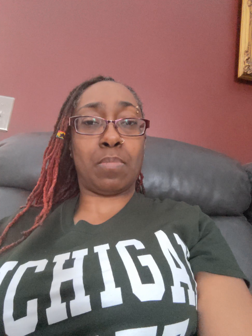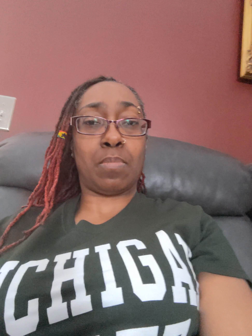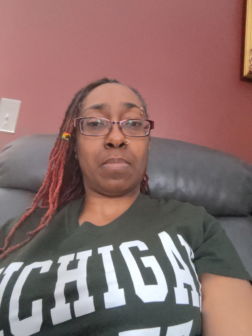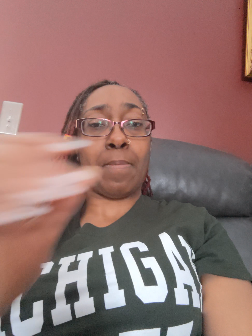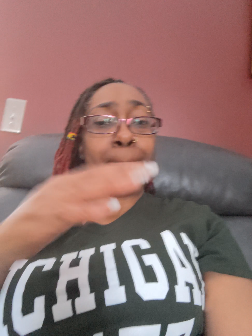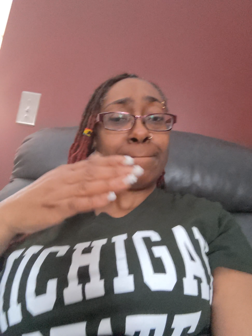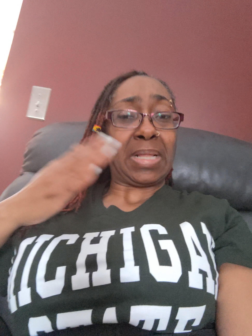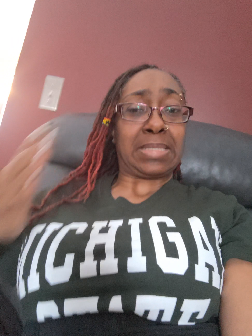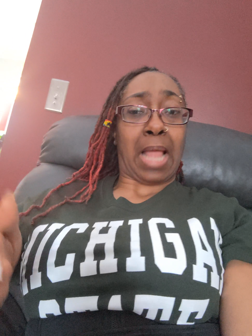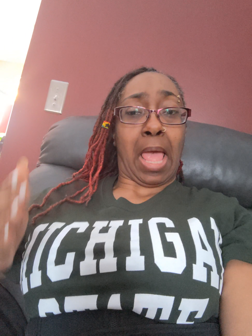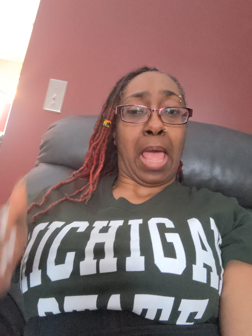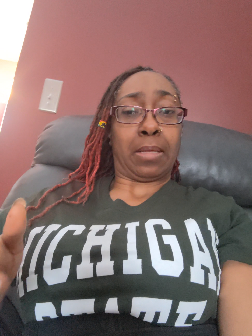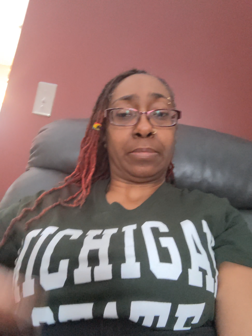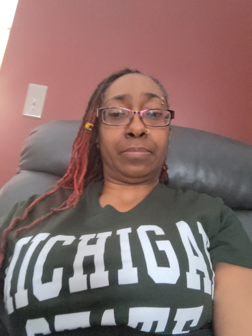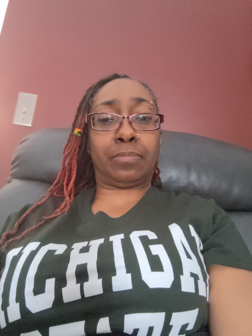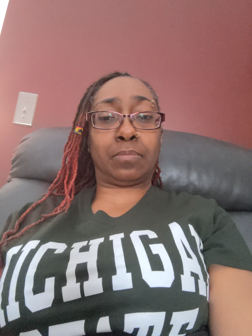beside